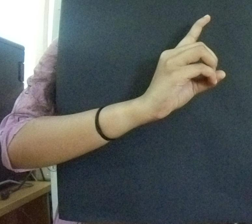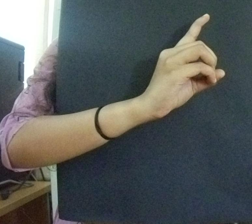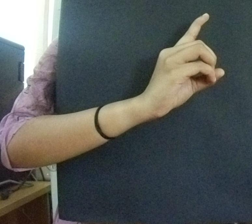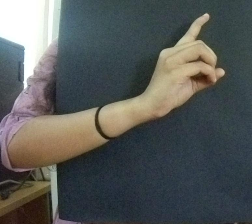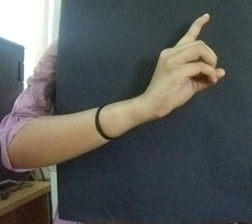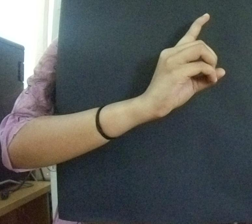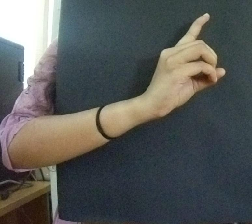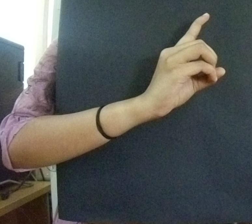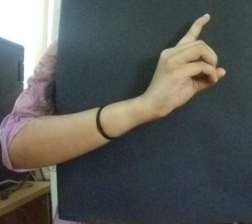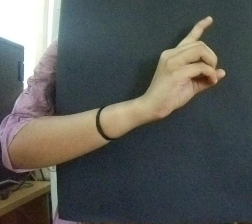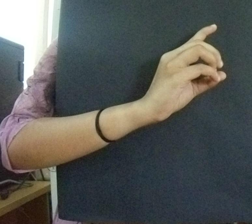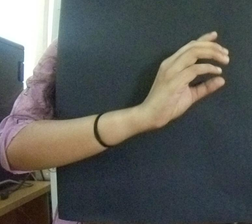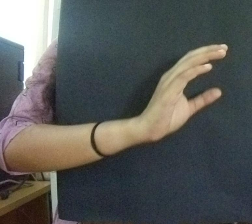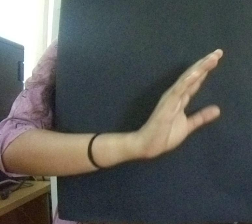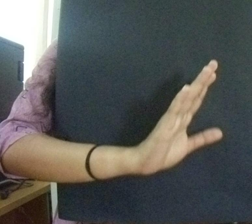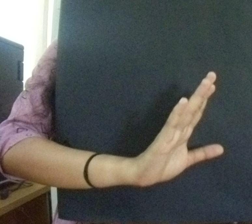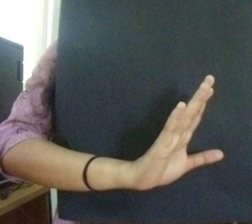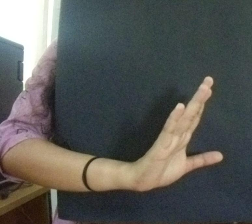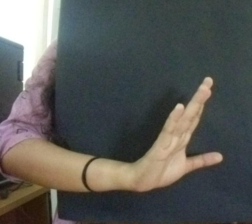hot